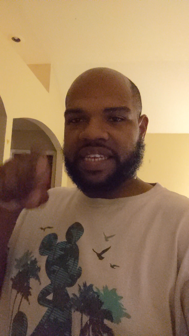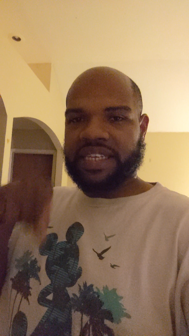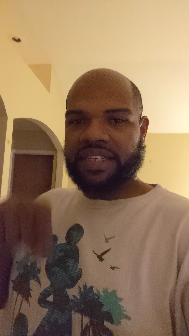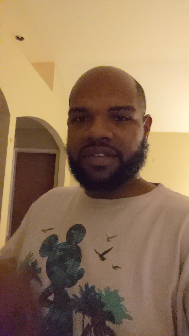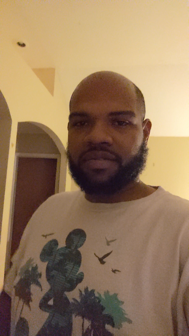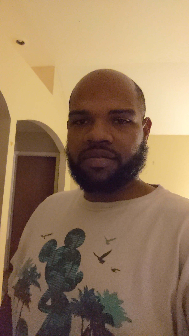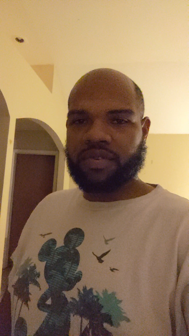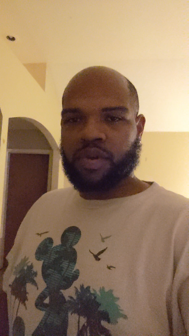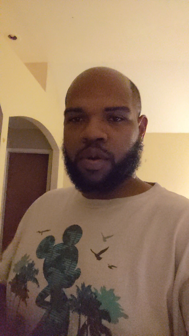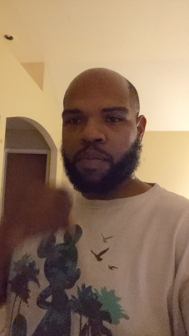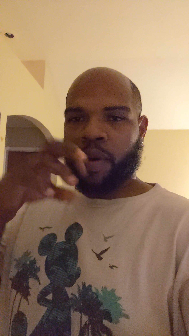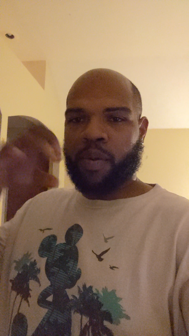bubbles